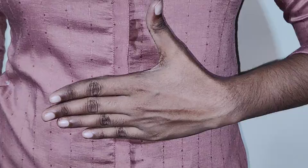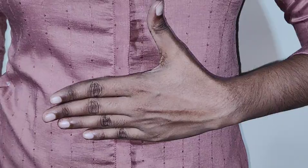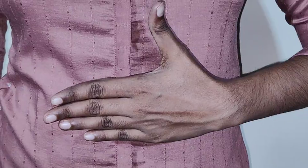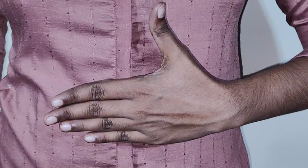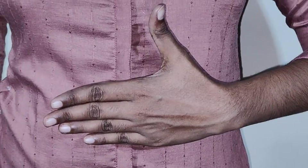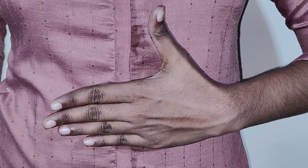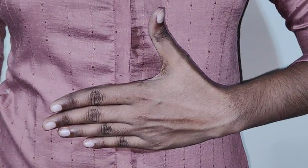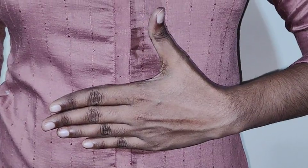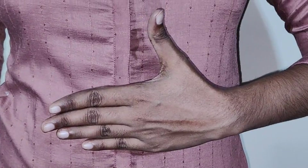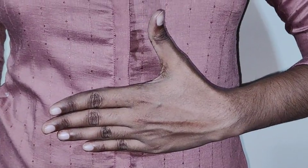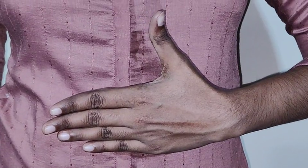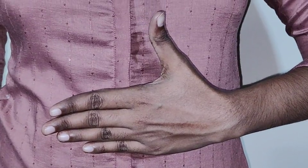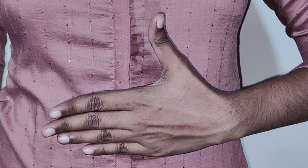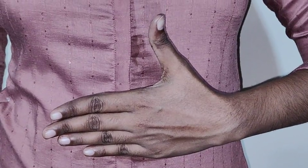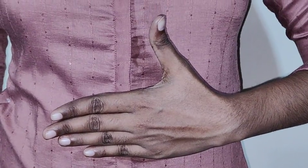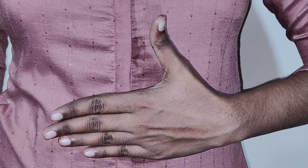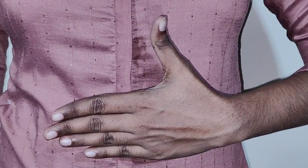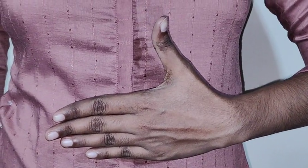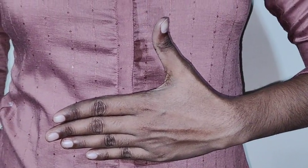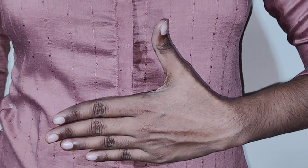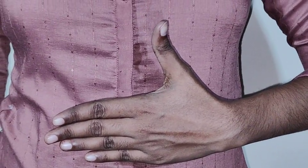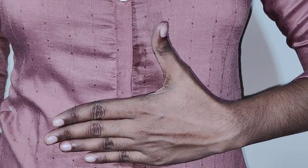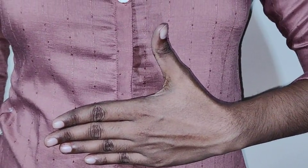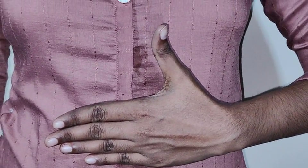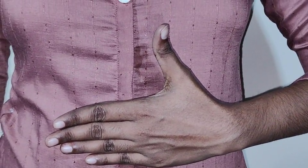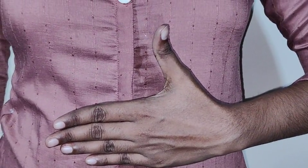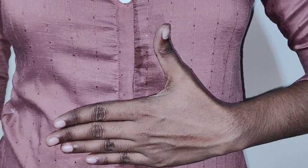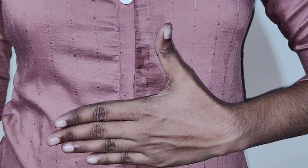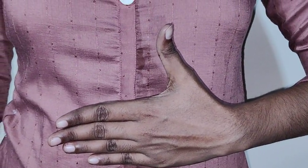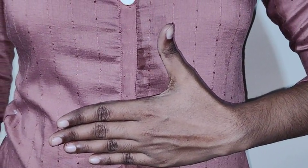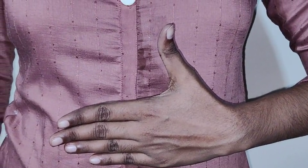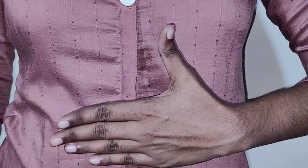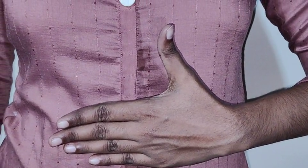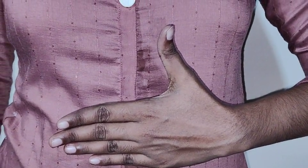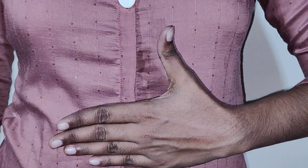ആ